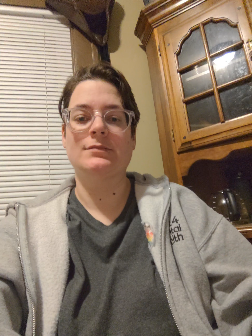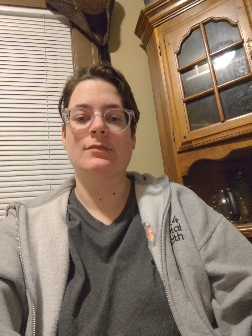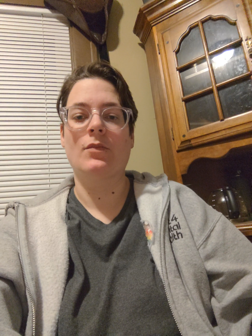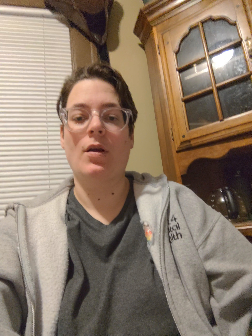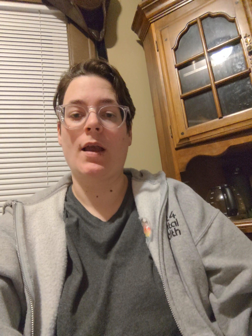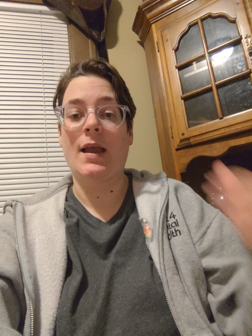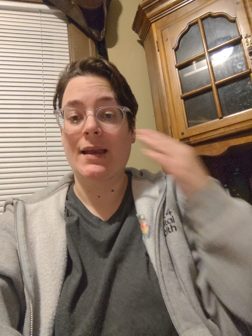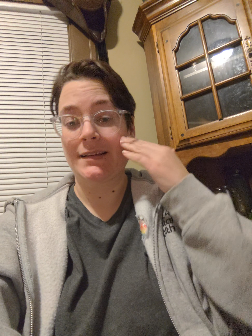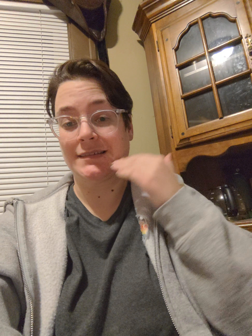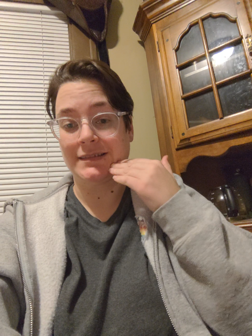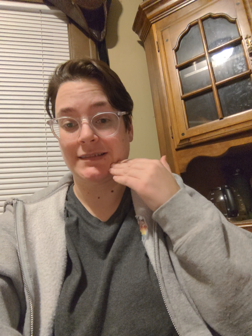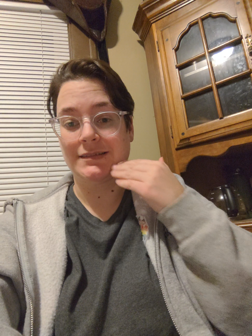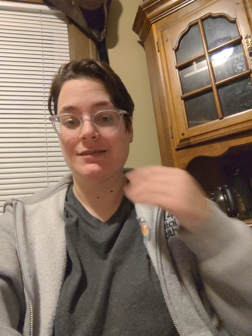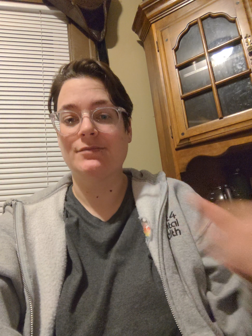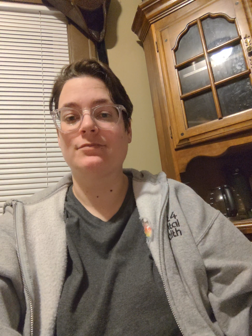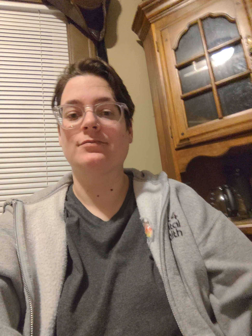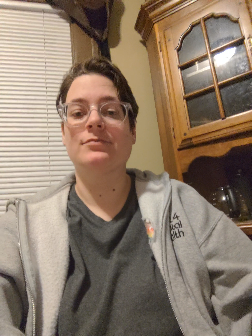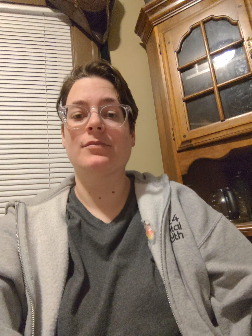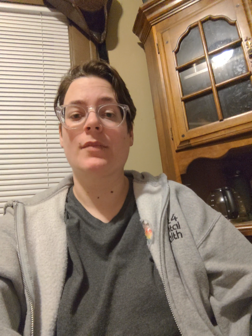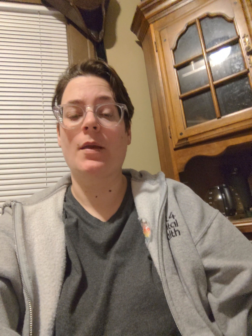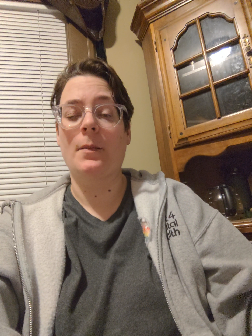head